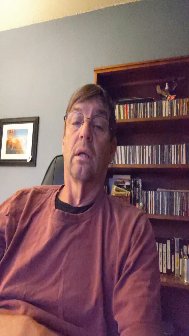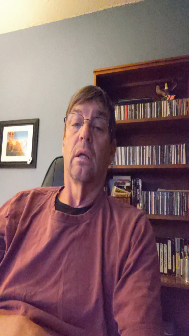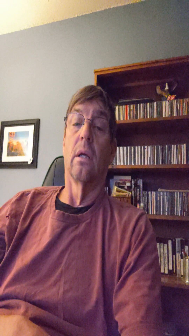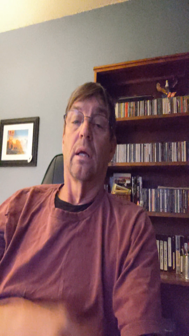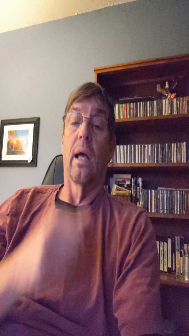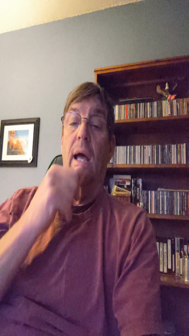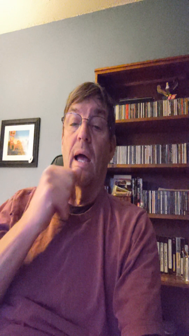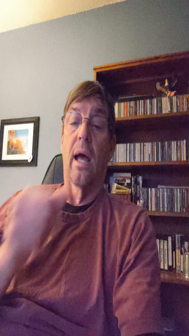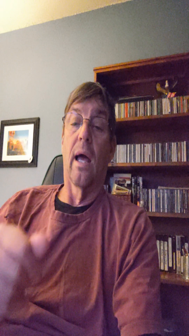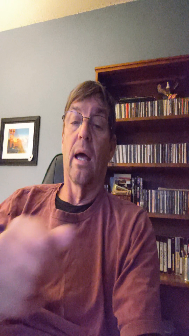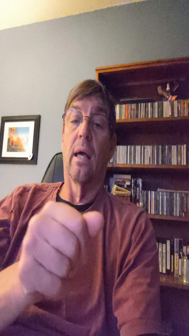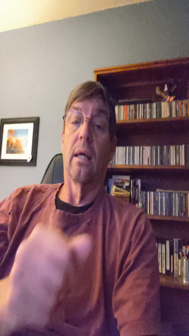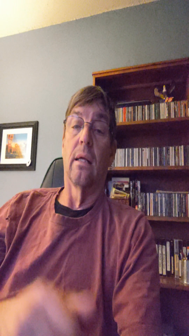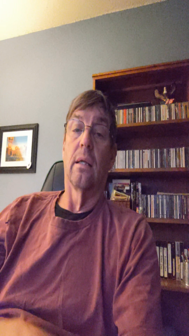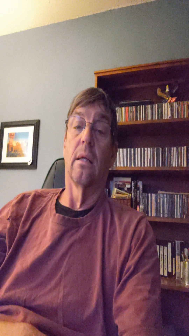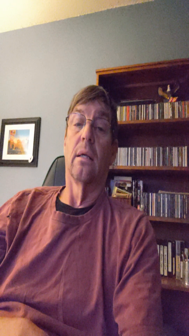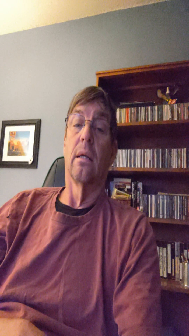hide